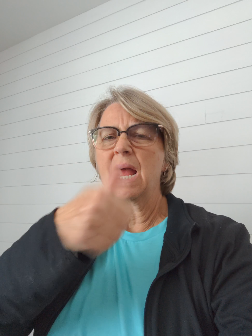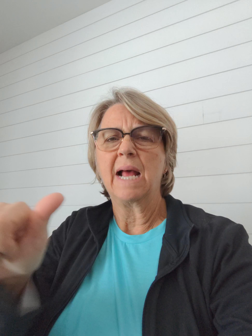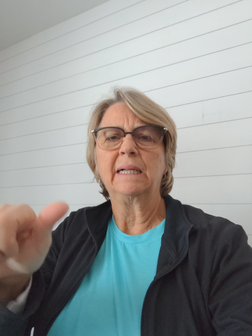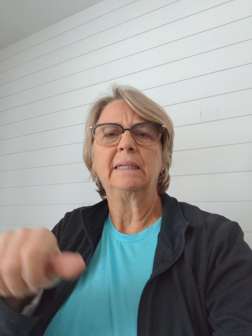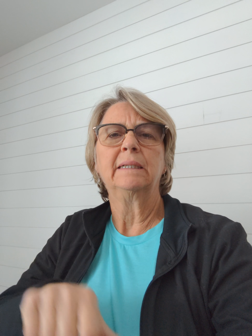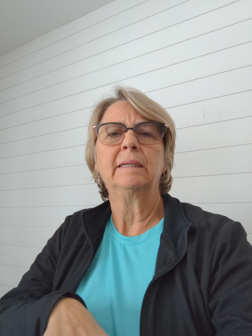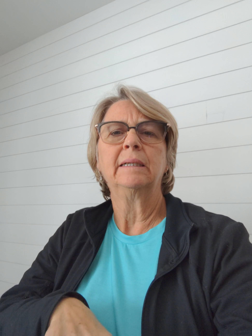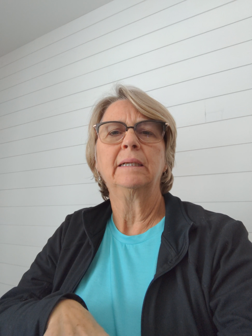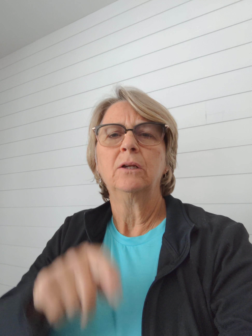any